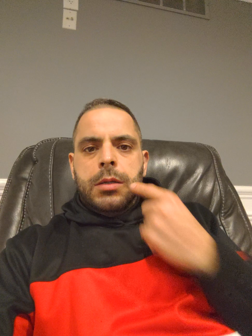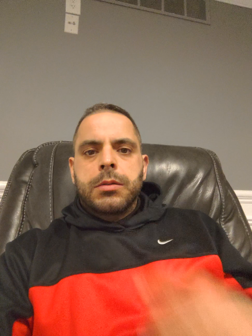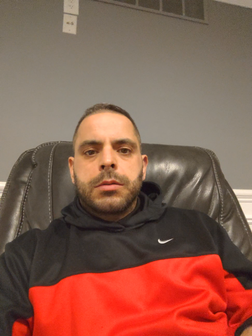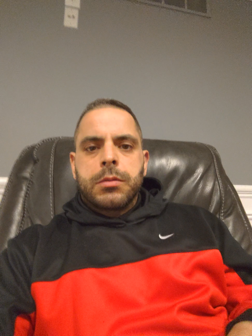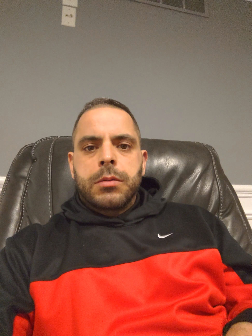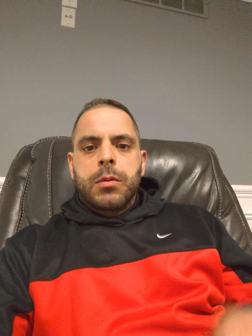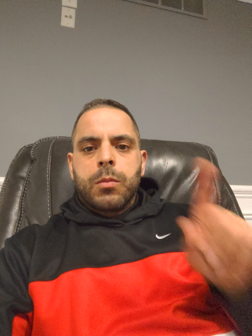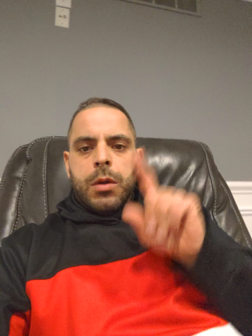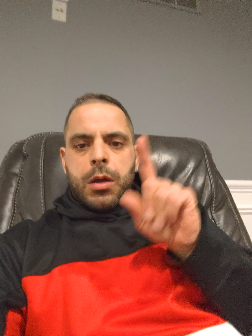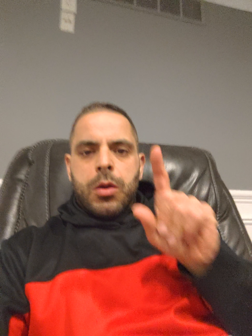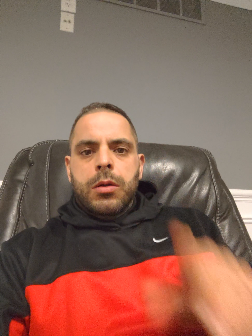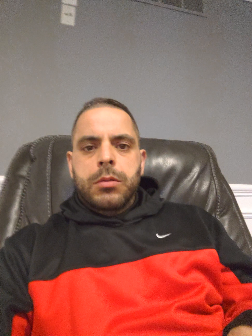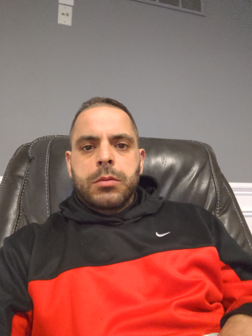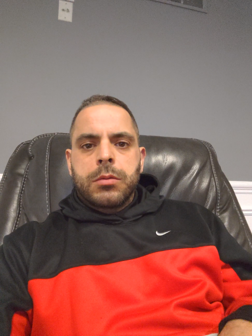where